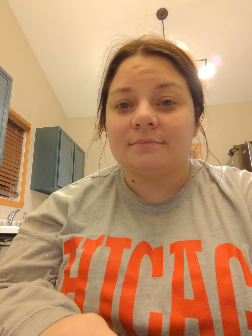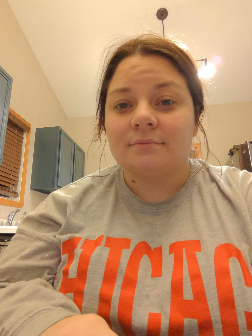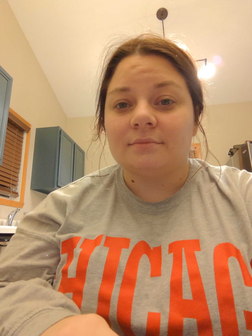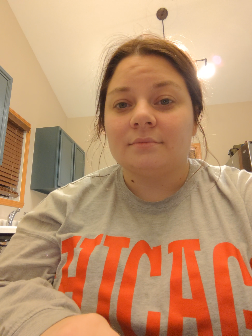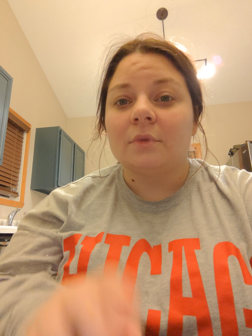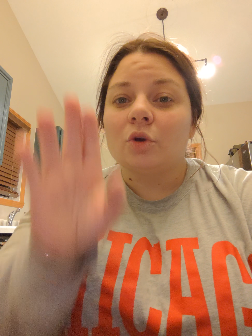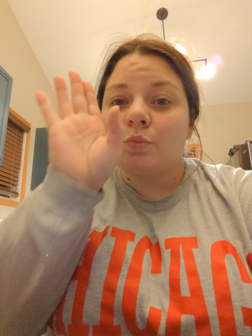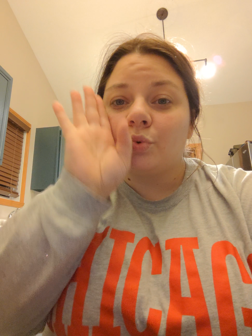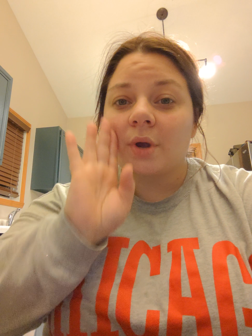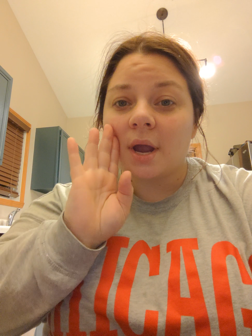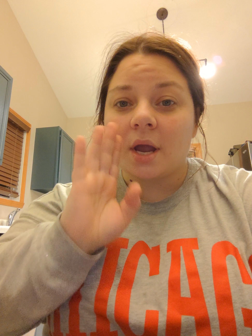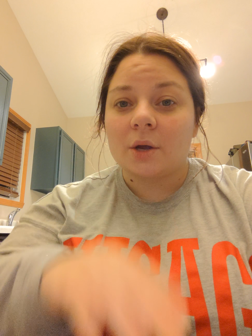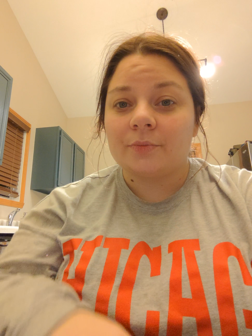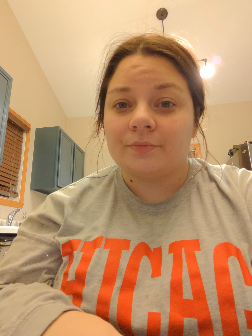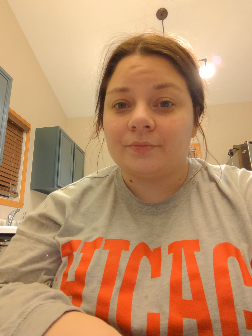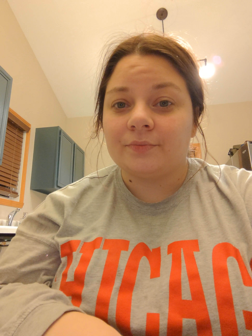brown